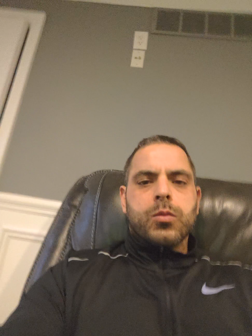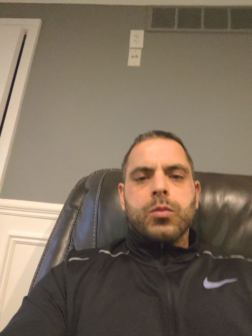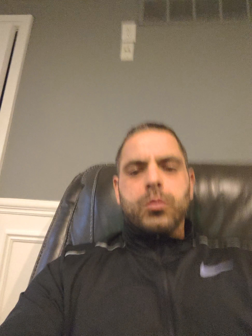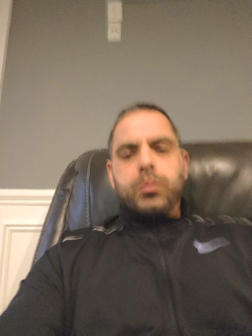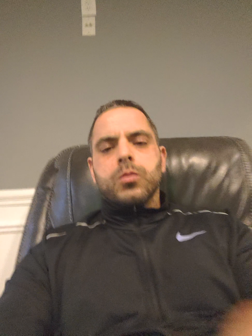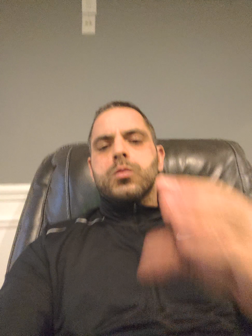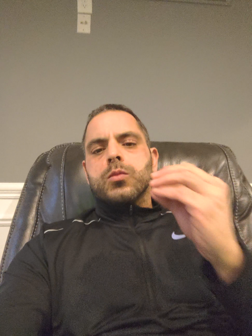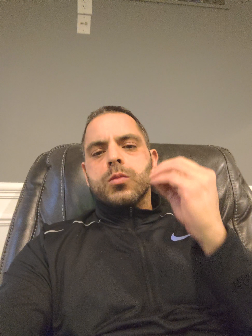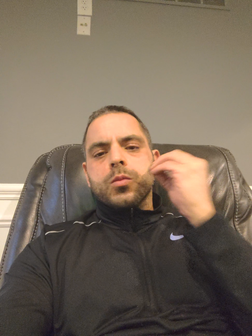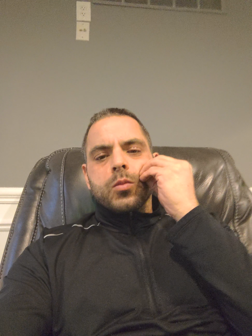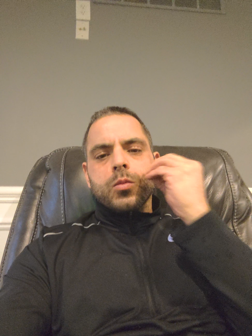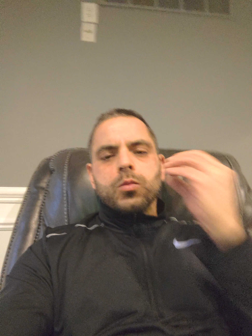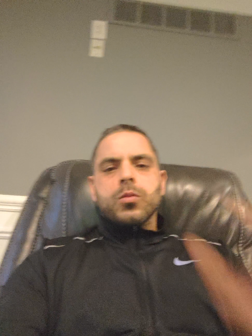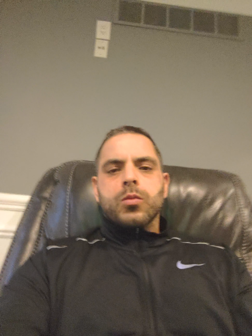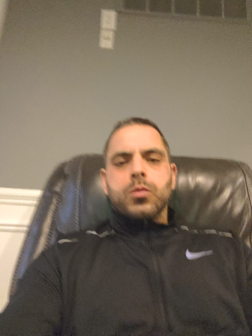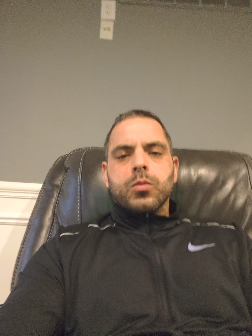kiss